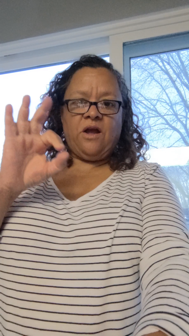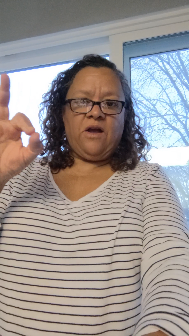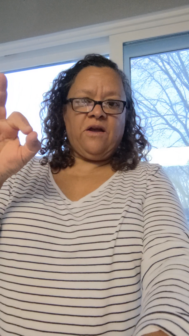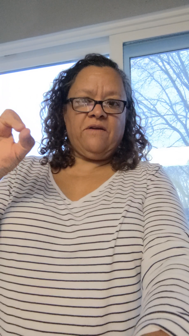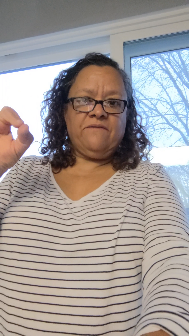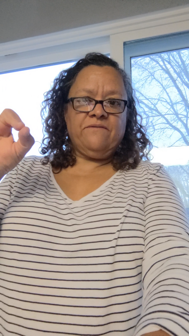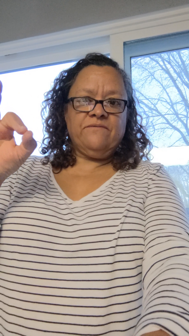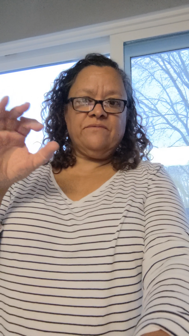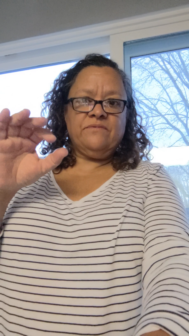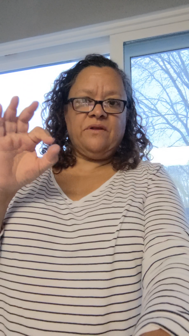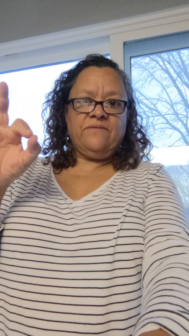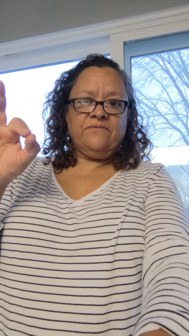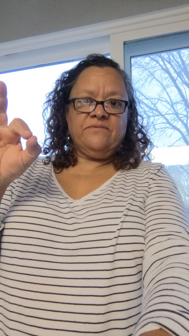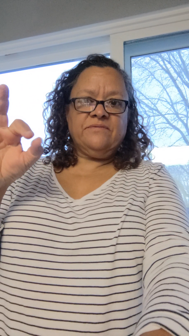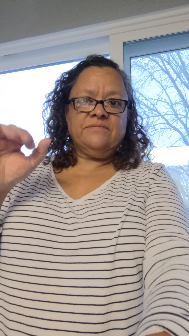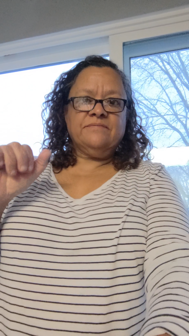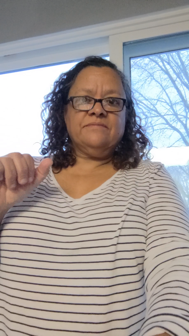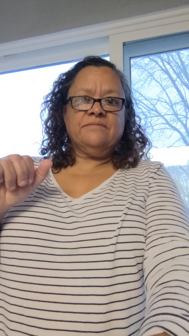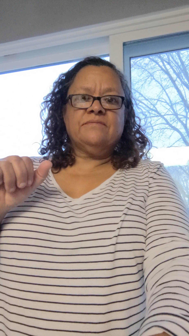of